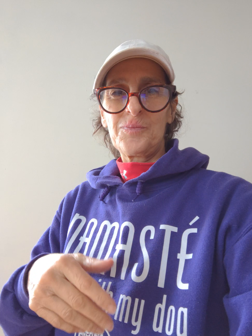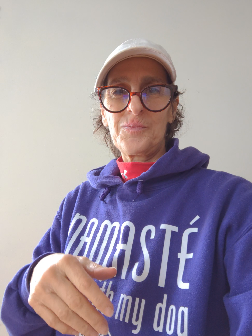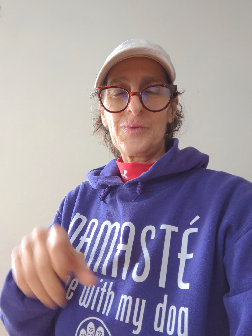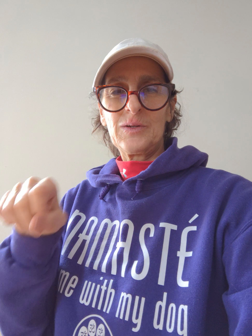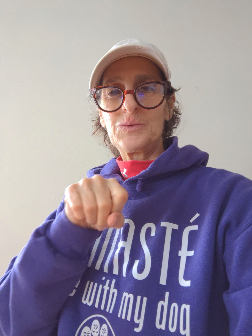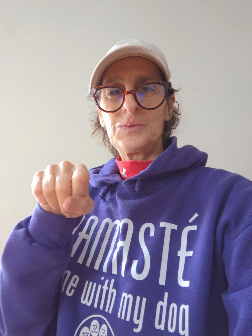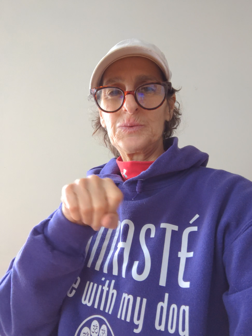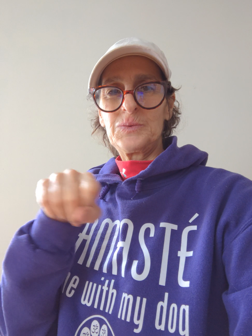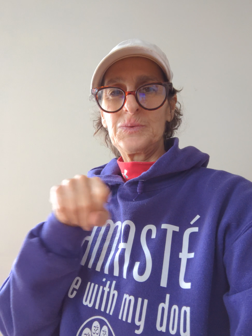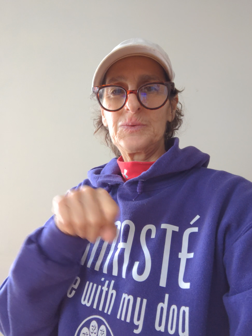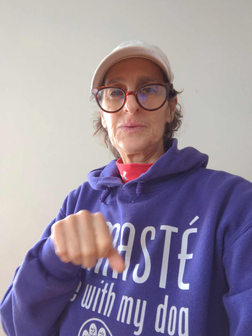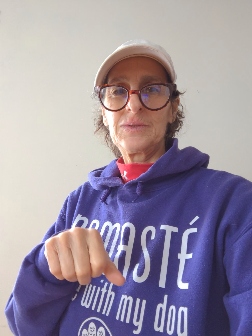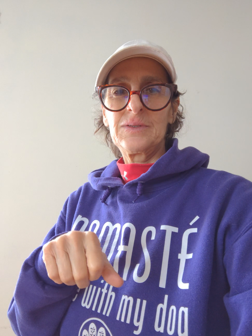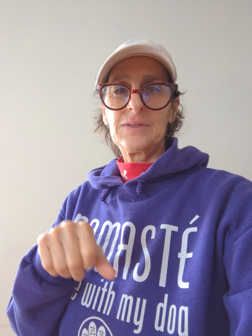shoe